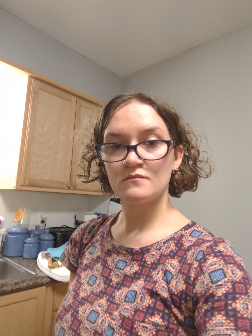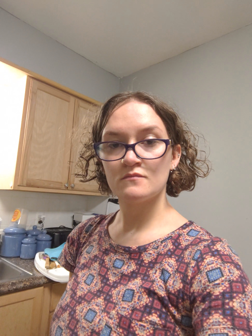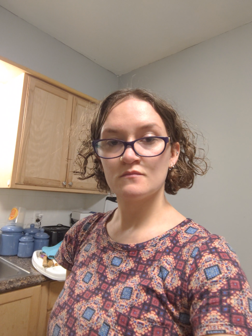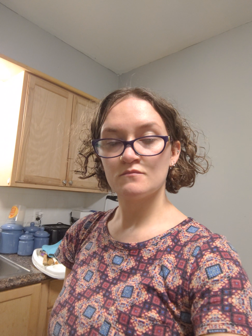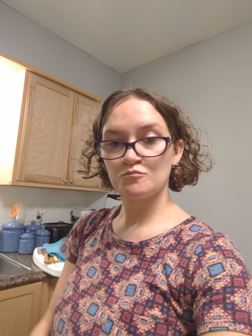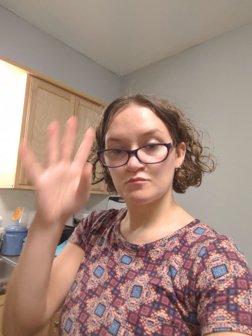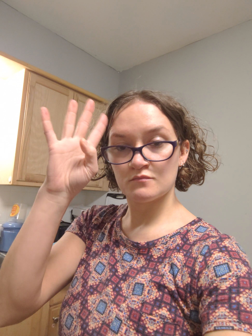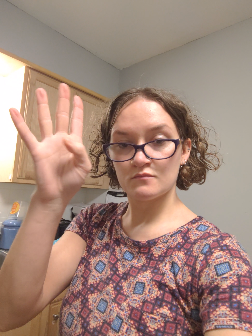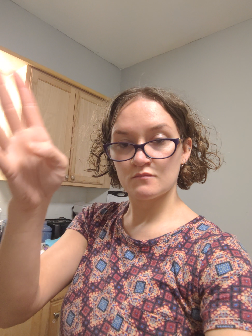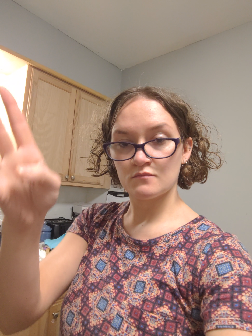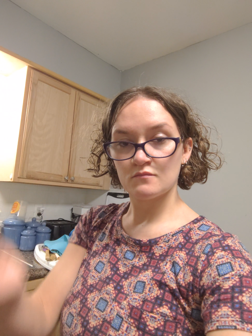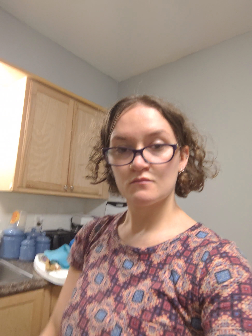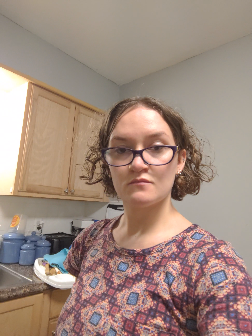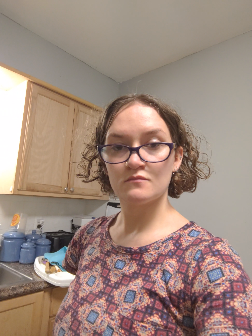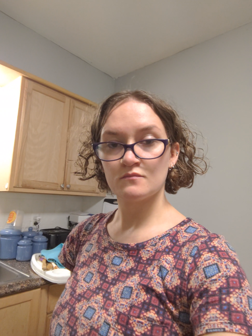pretend